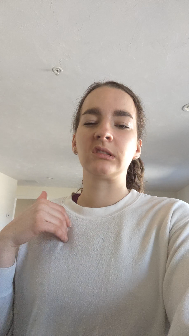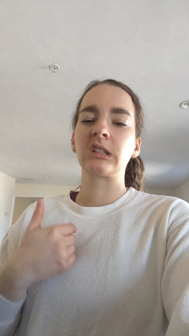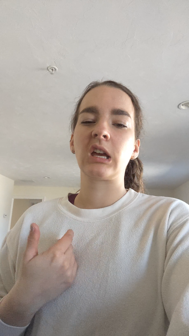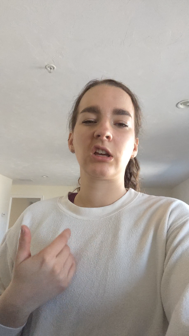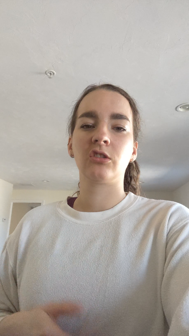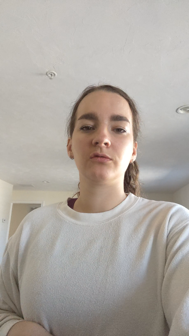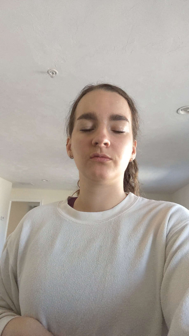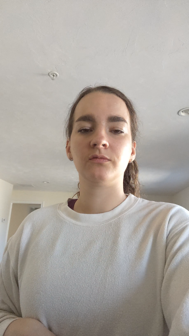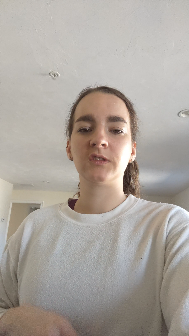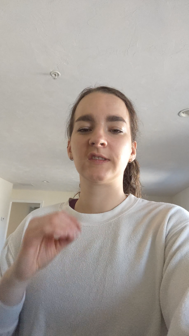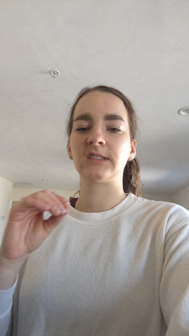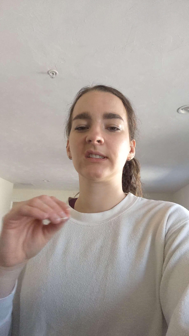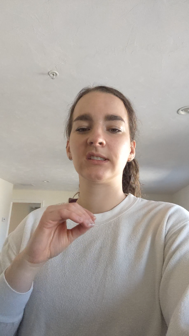fix